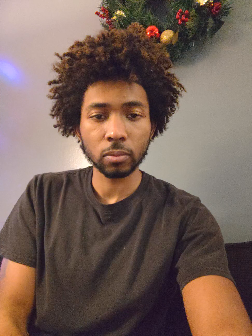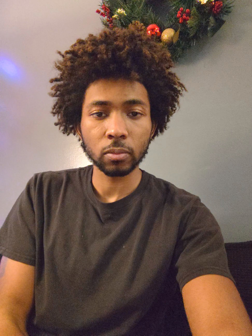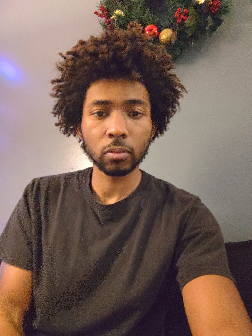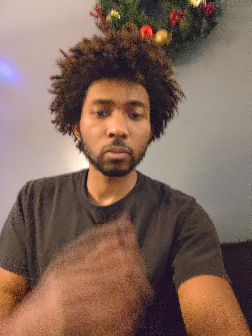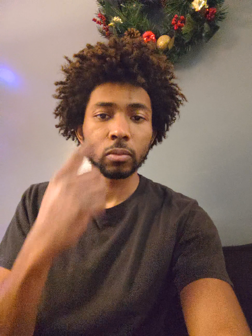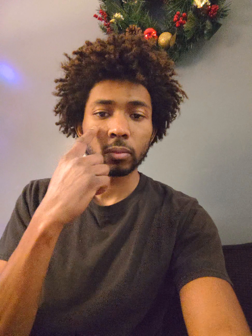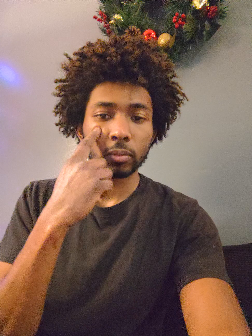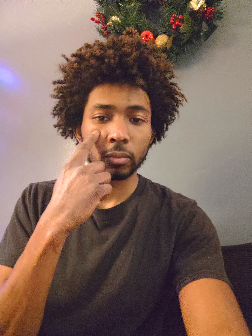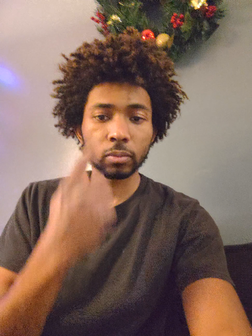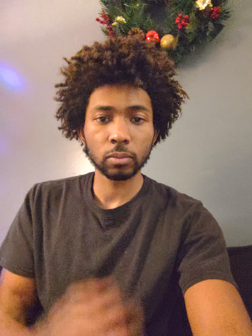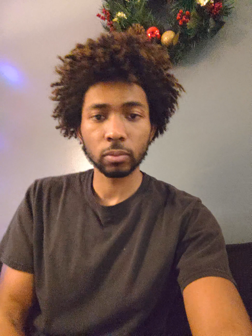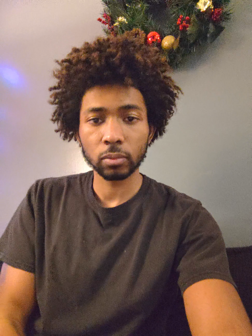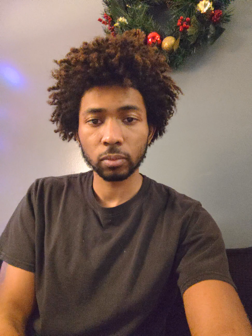eye